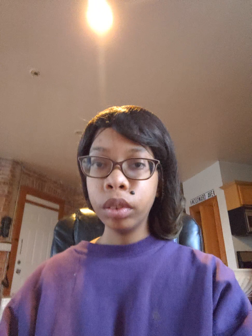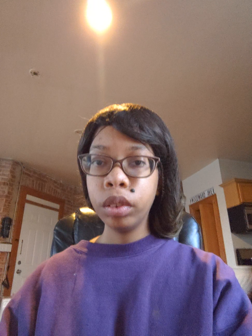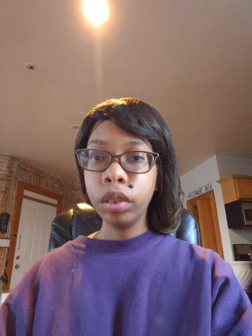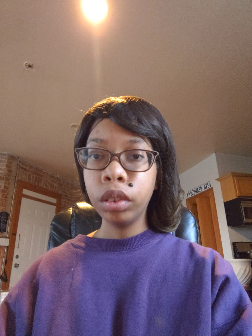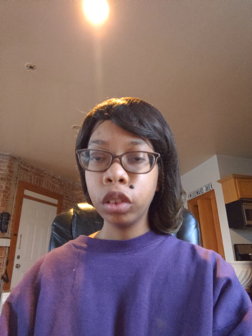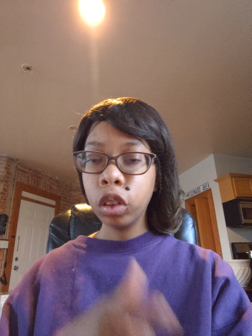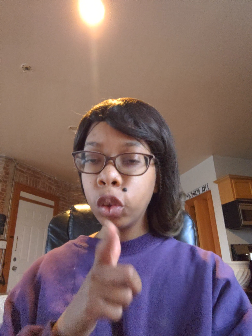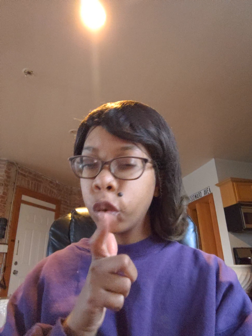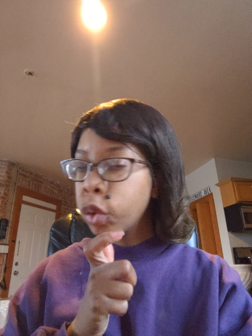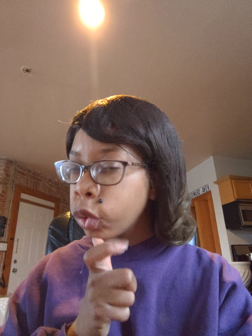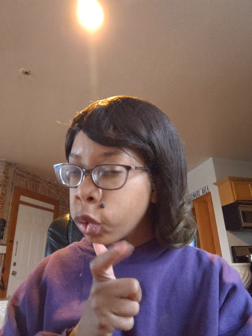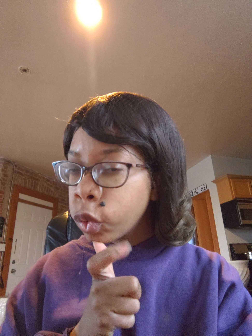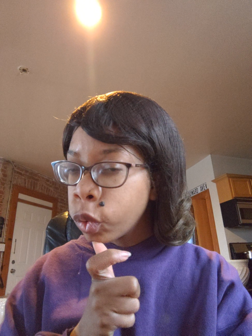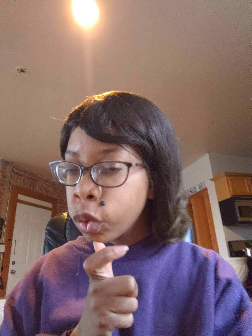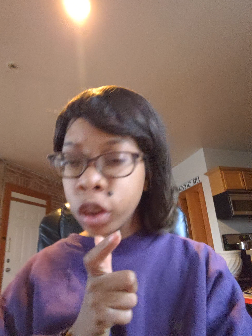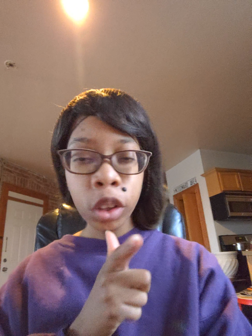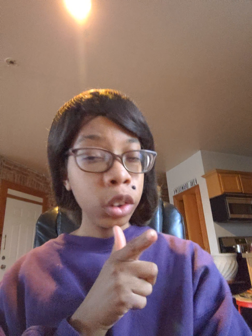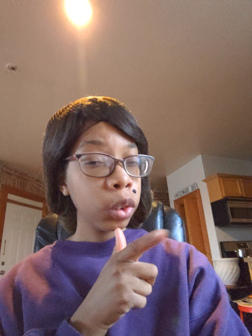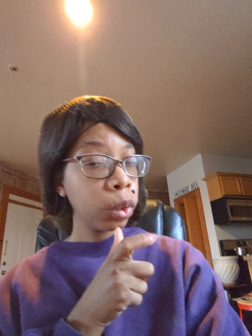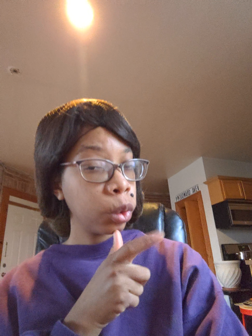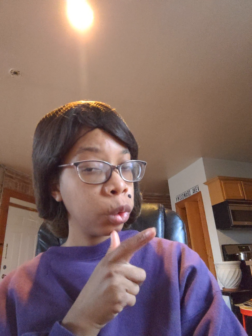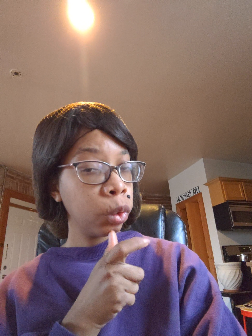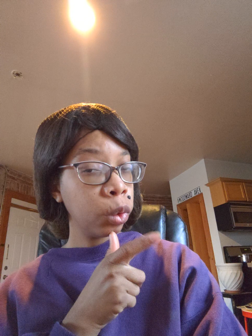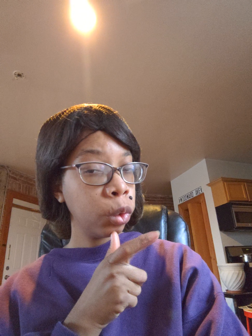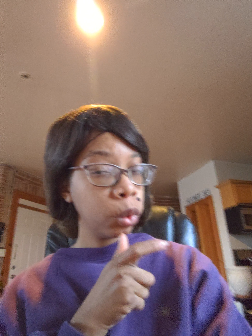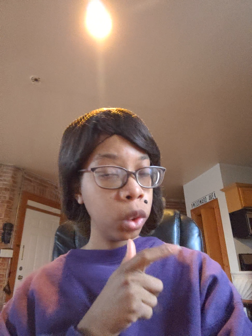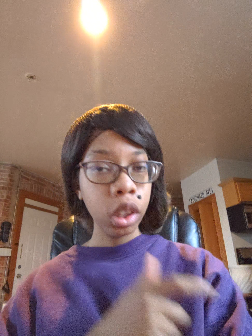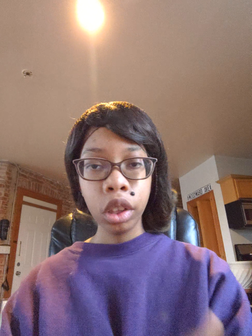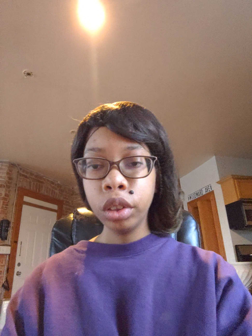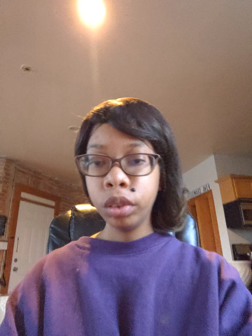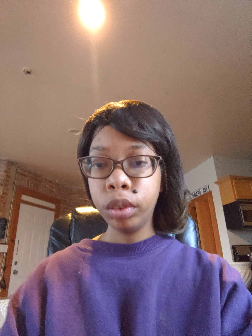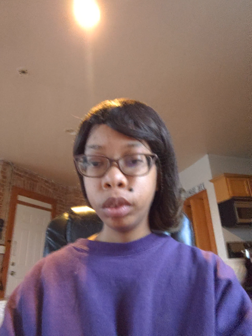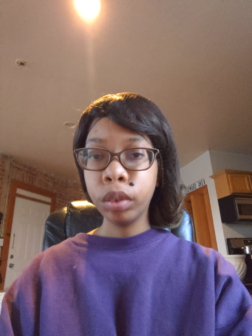who